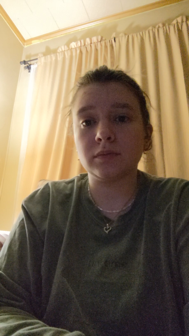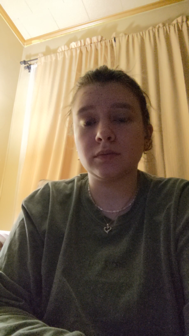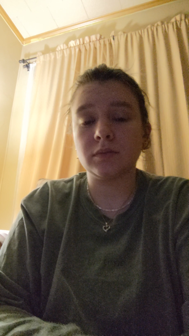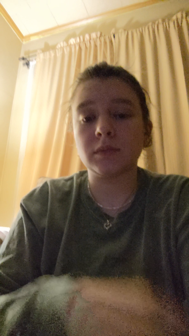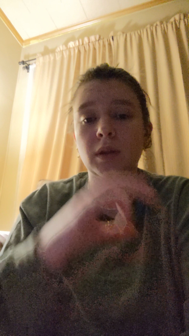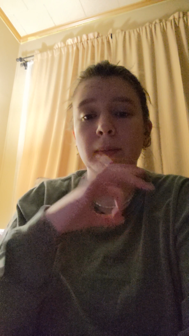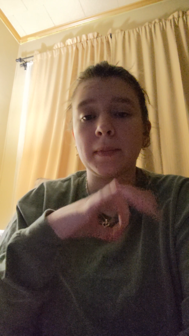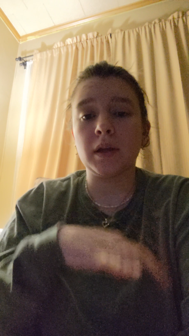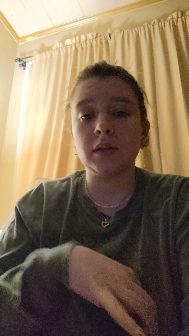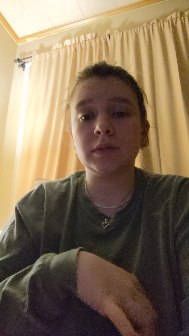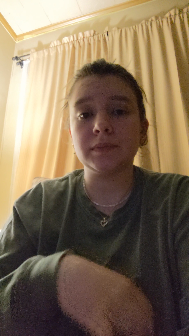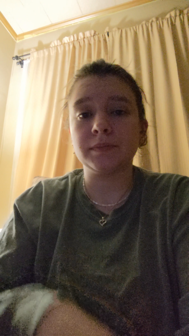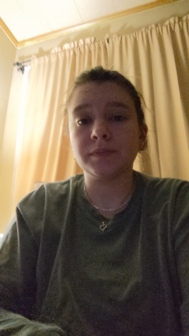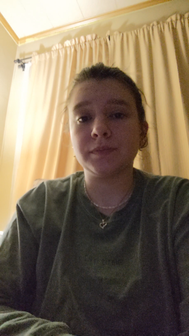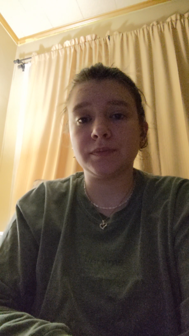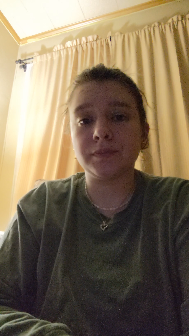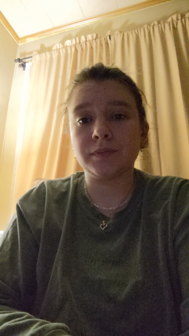button